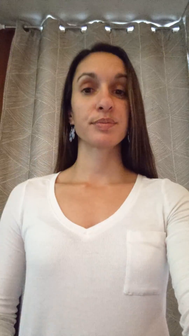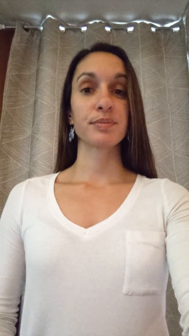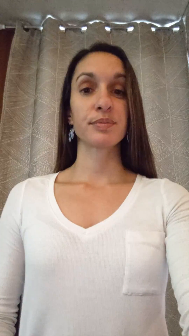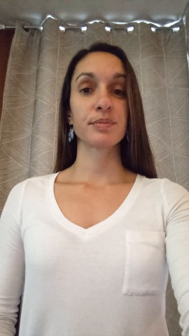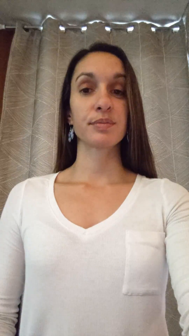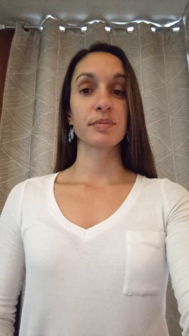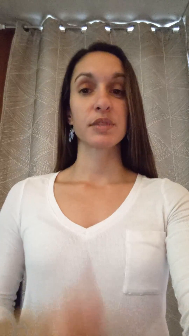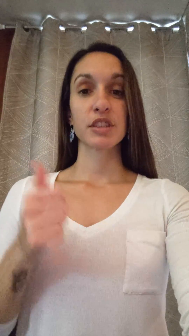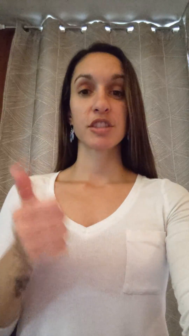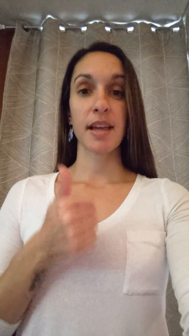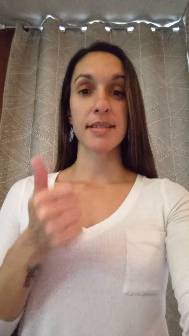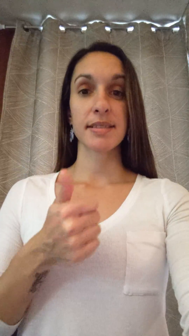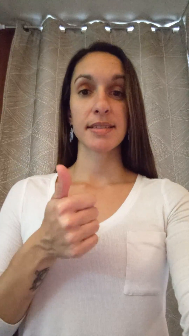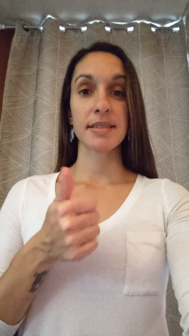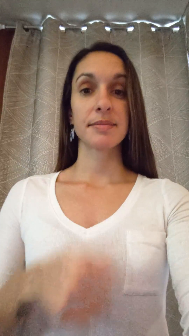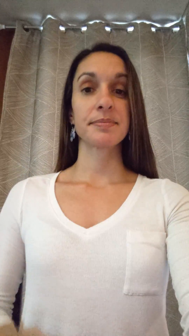chase